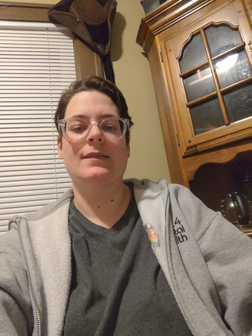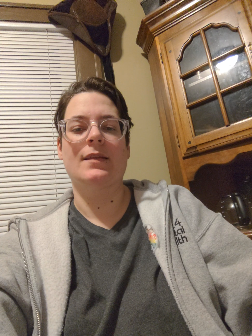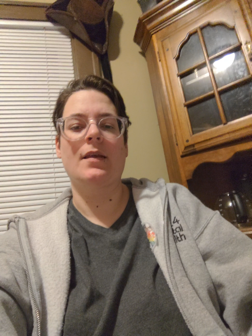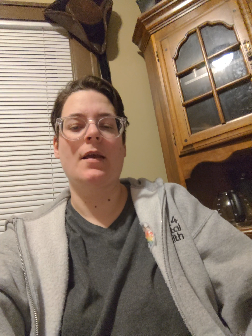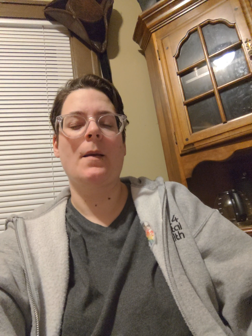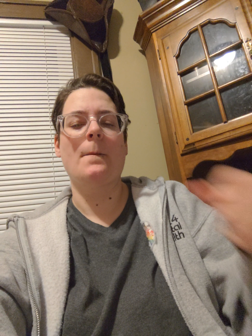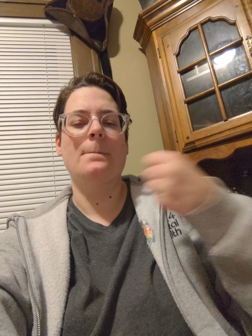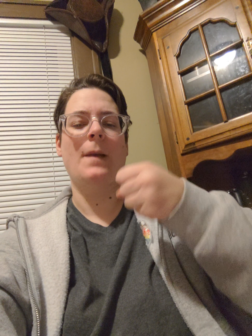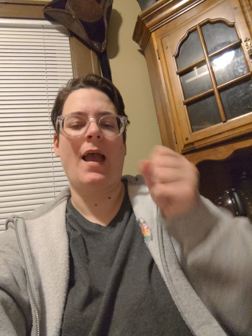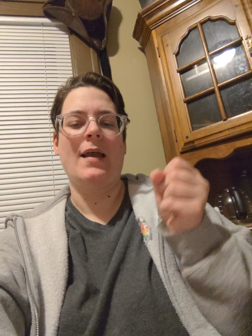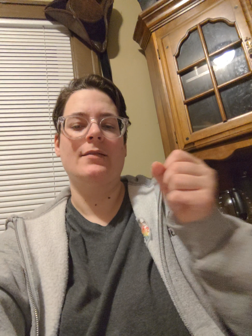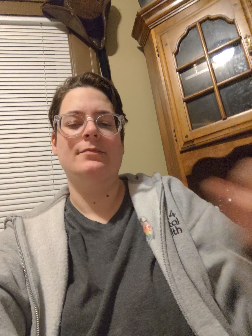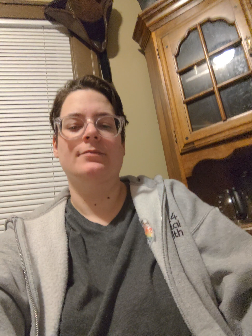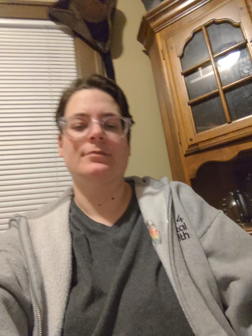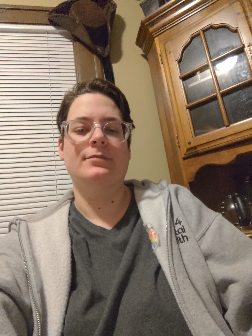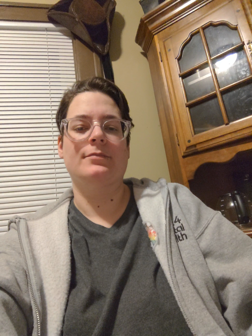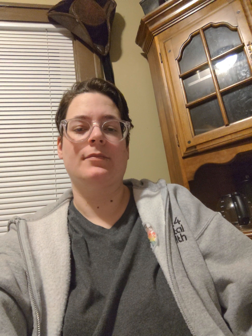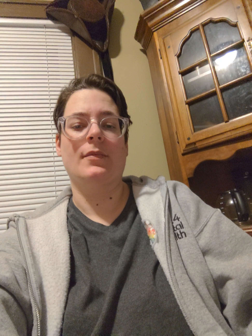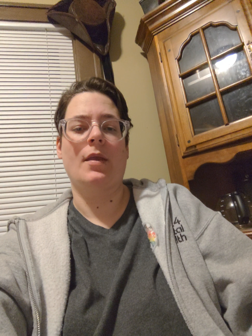make